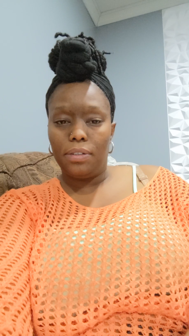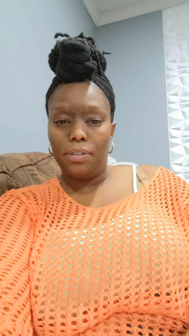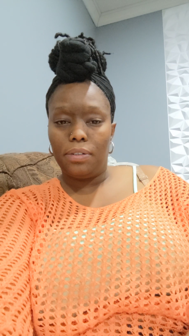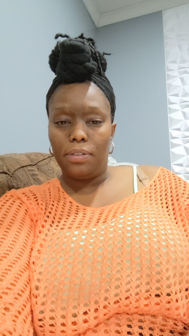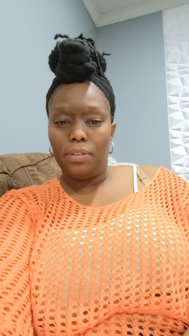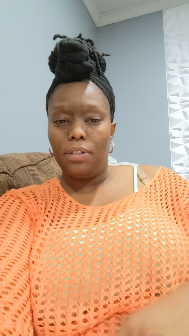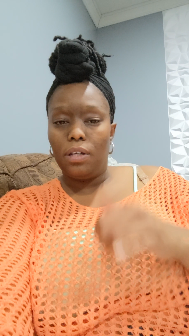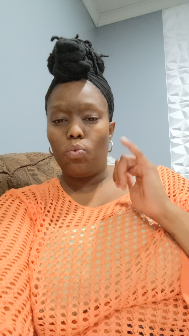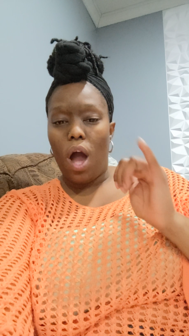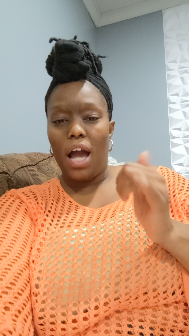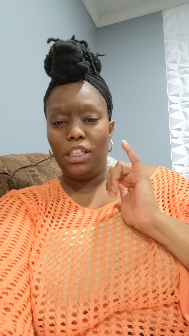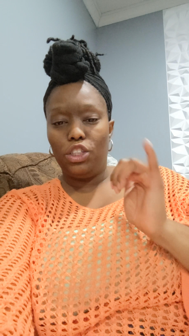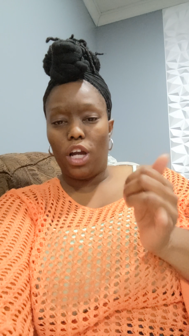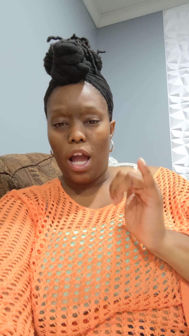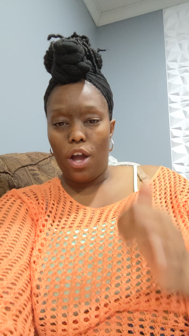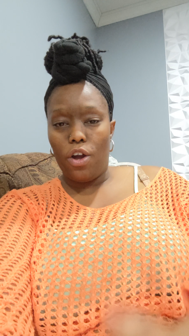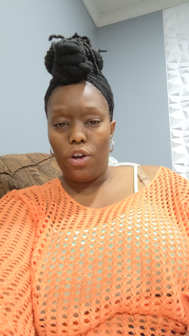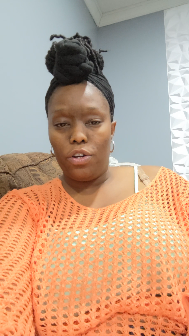rocking chair